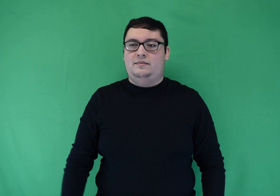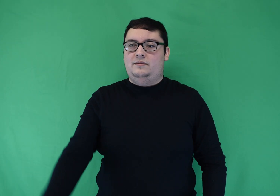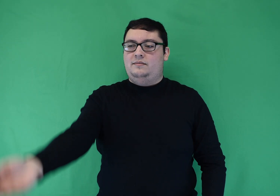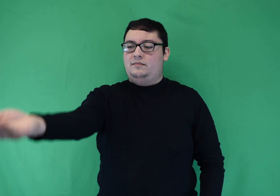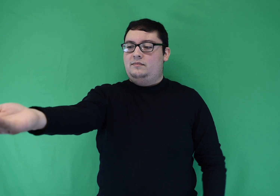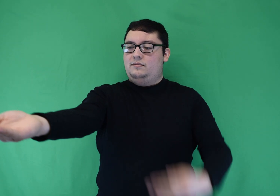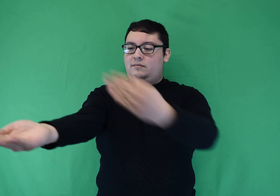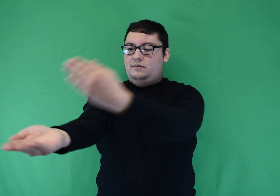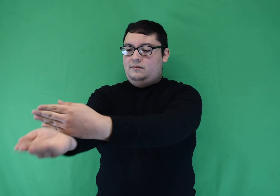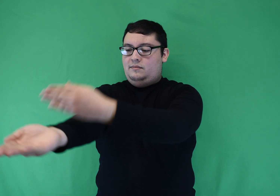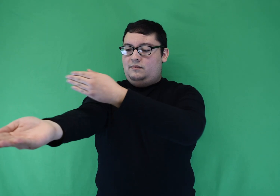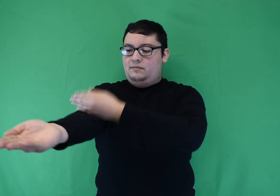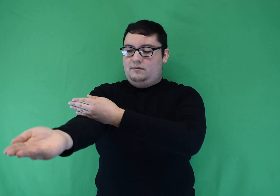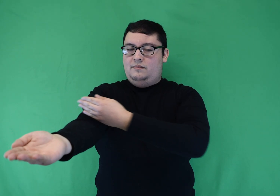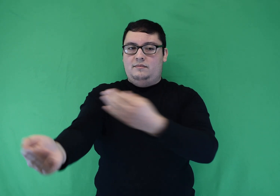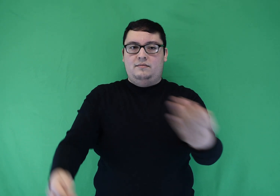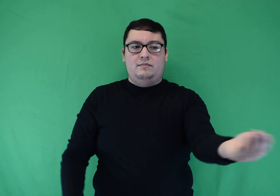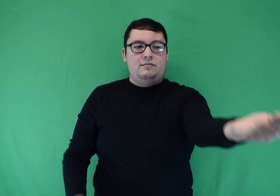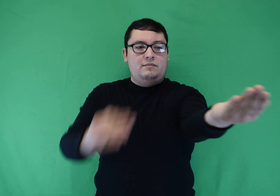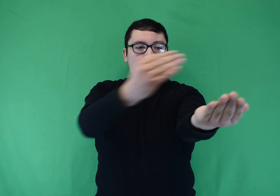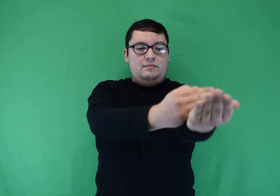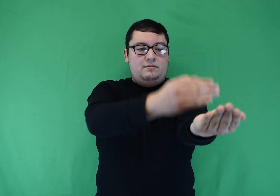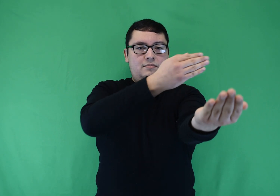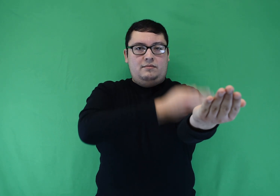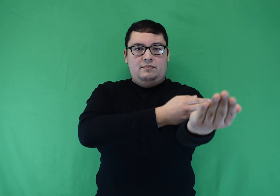articulaciones